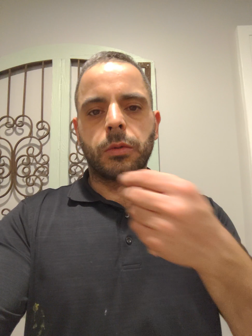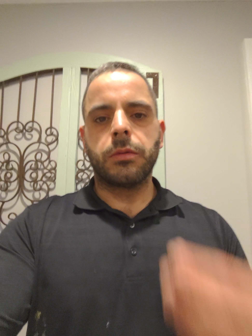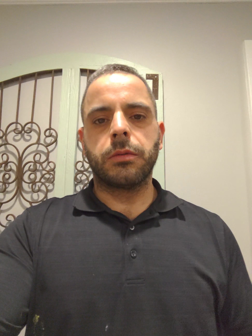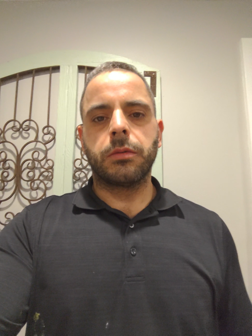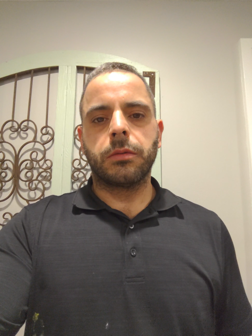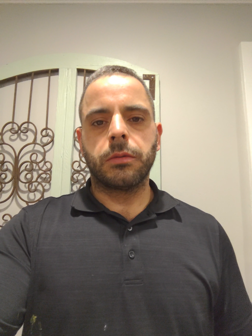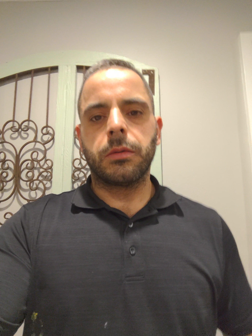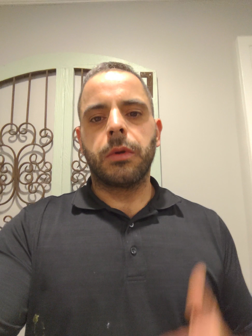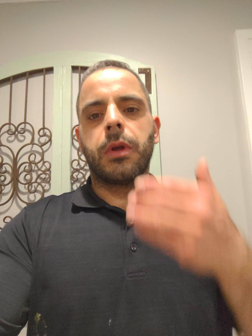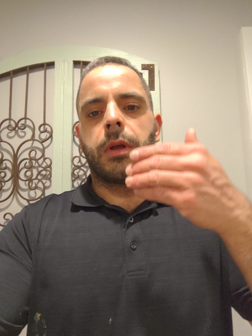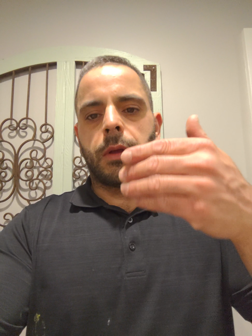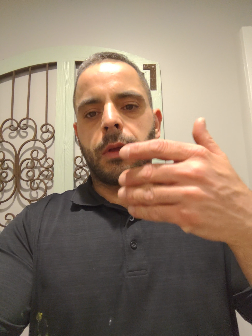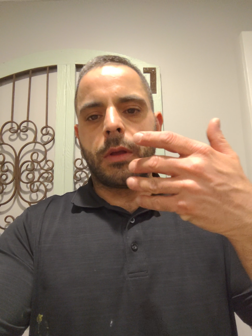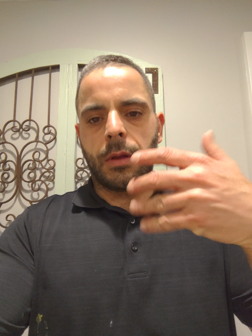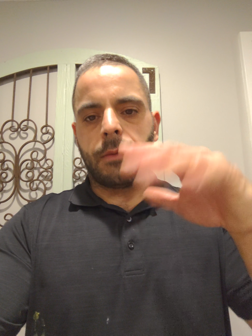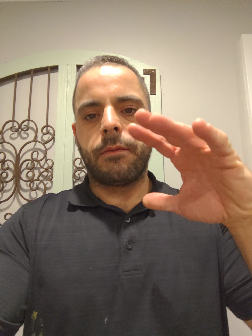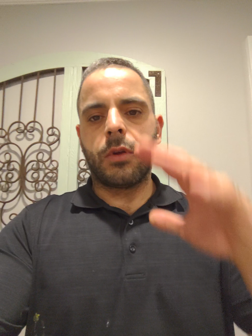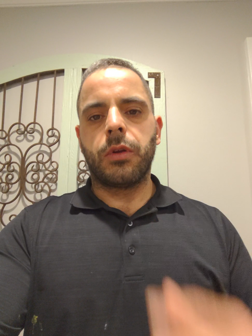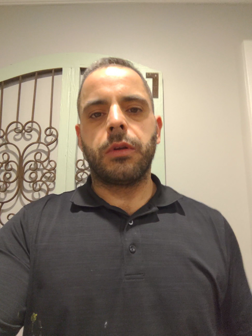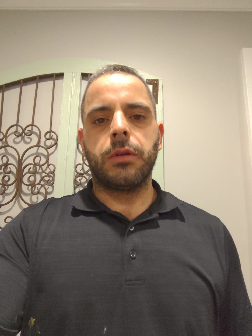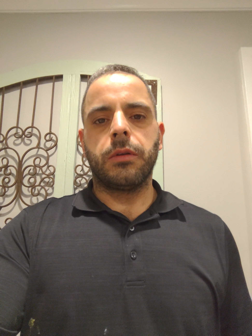after